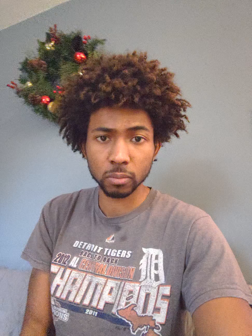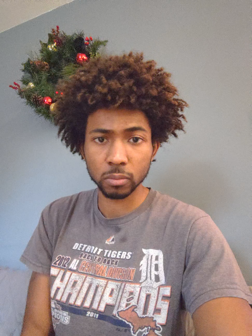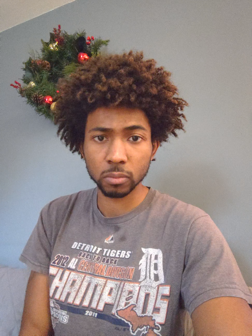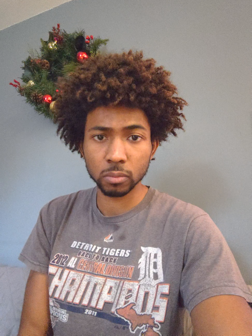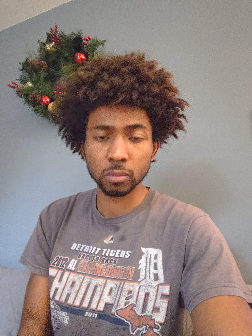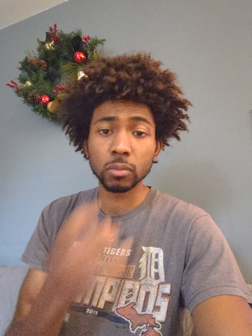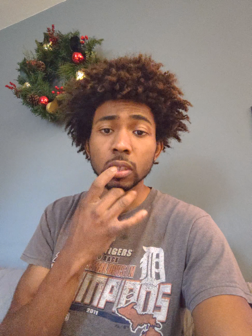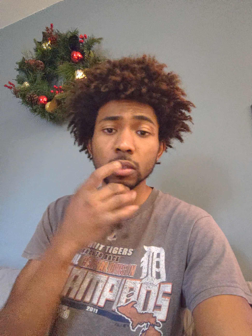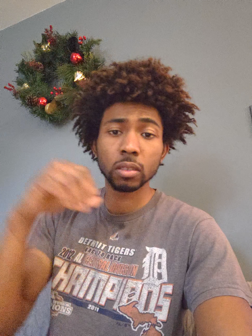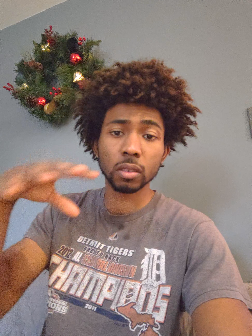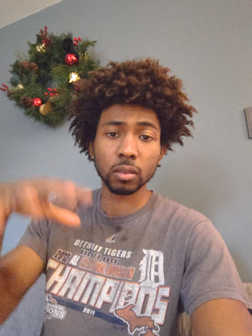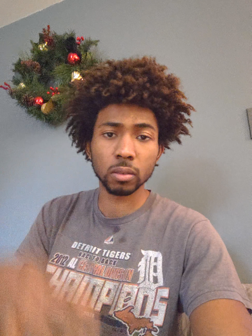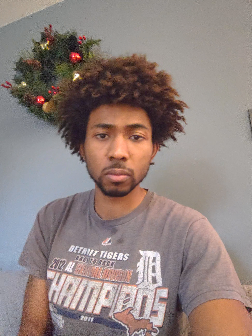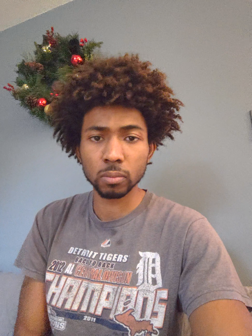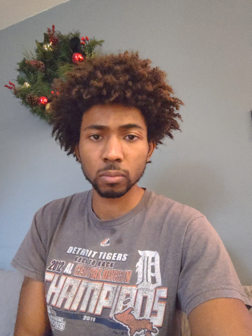lamp